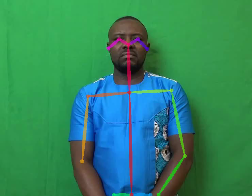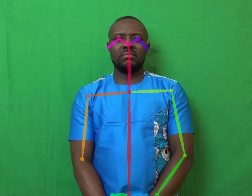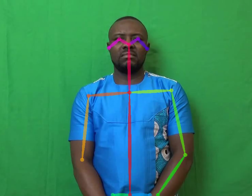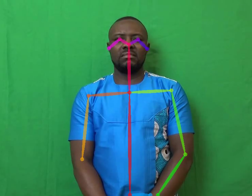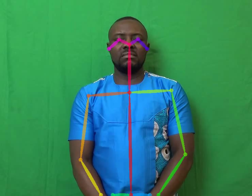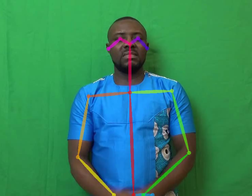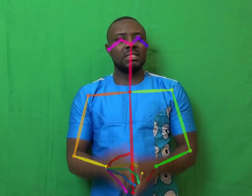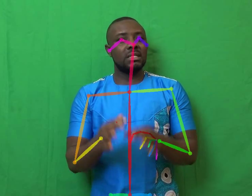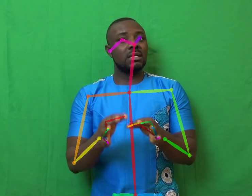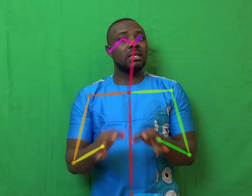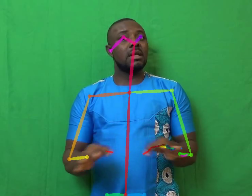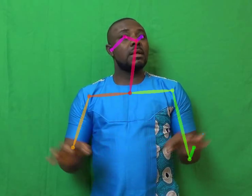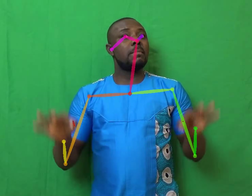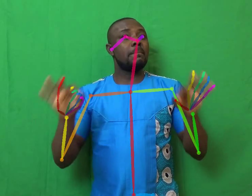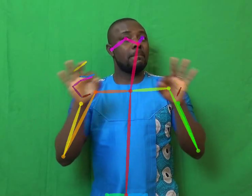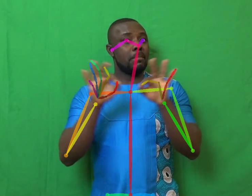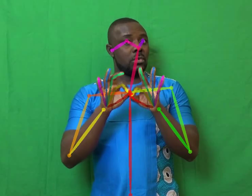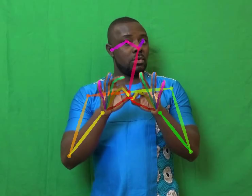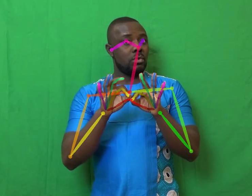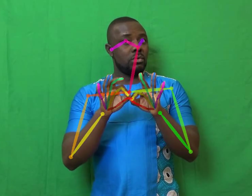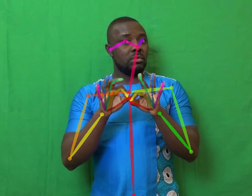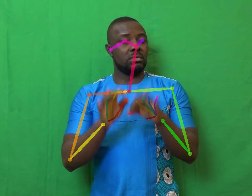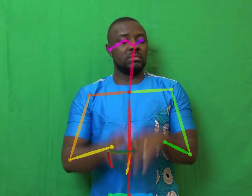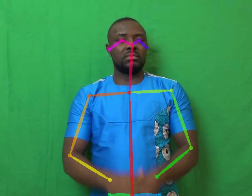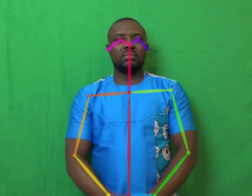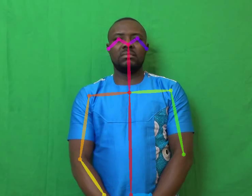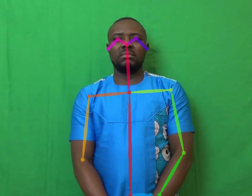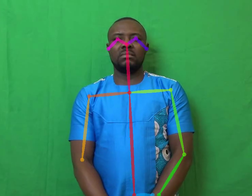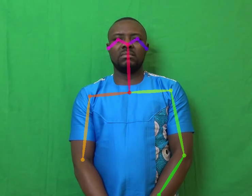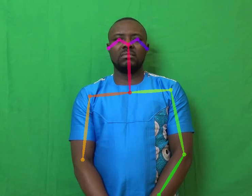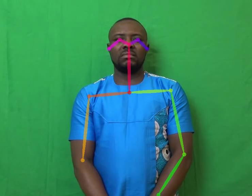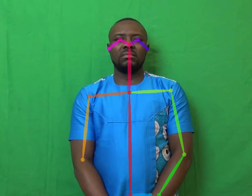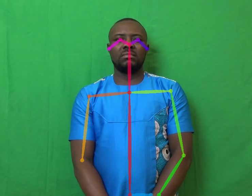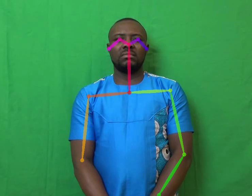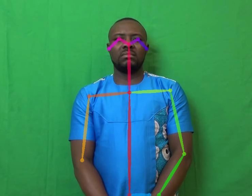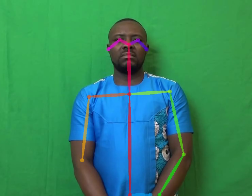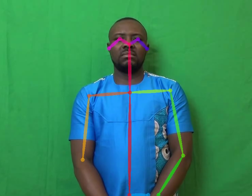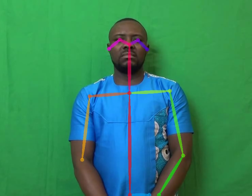important